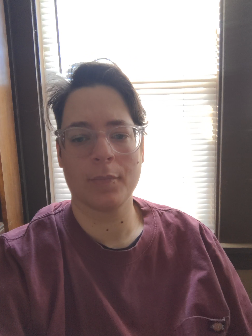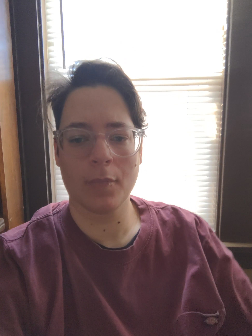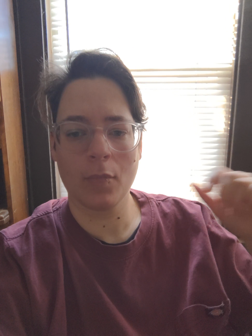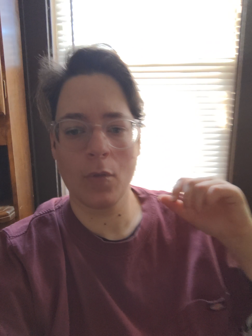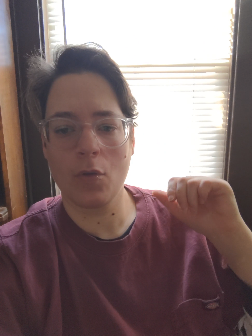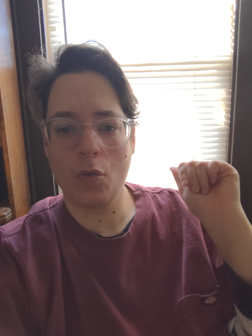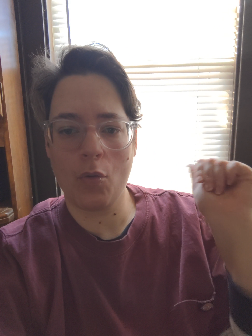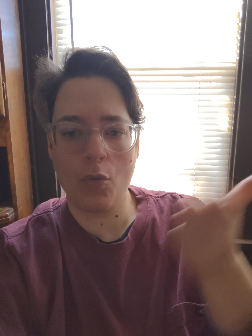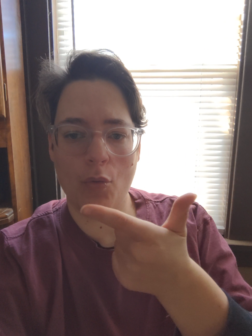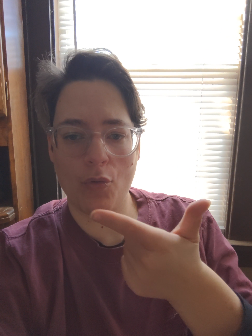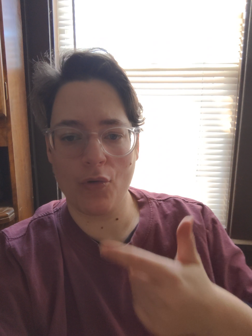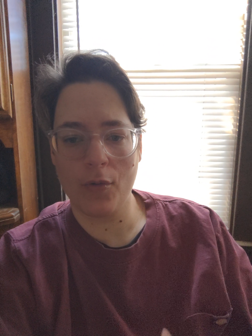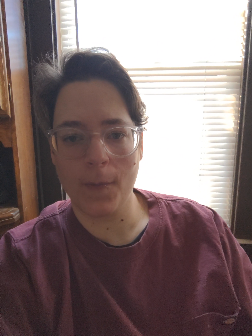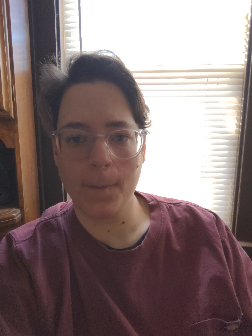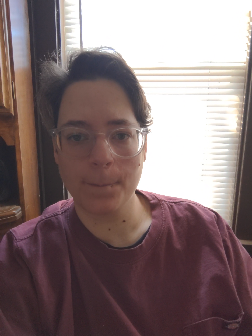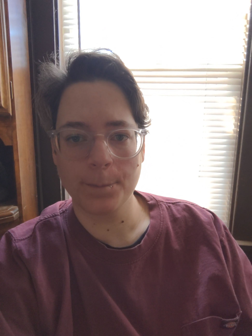all